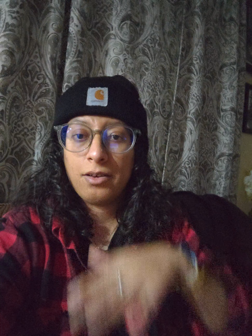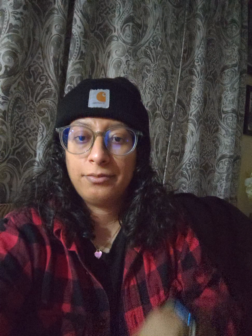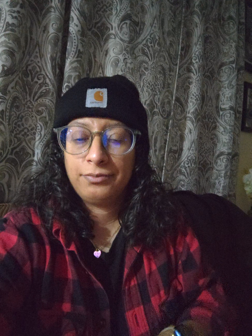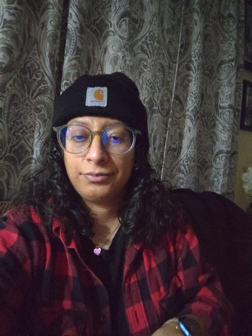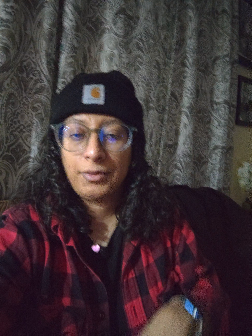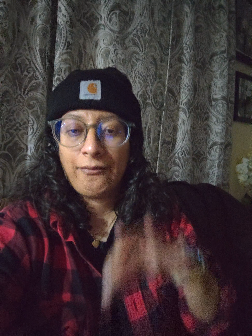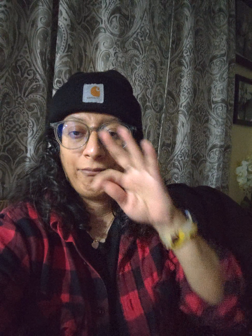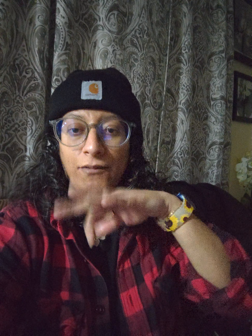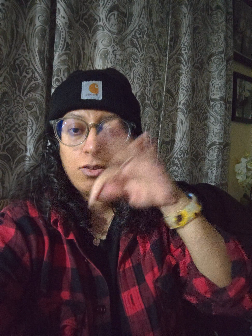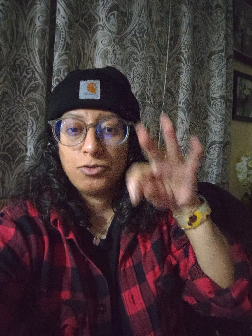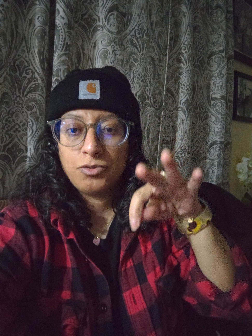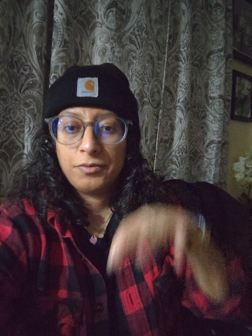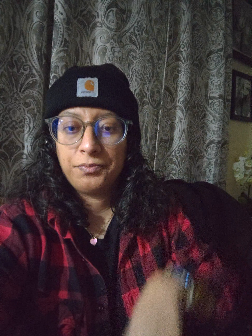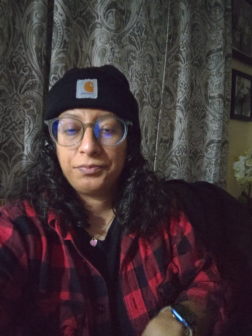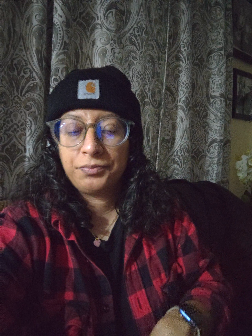french fries